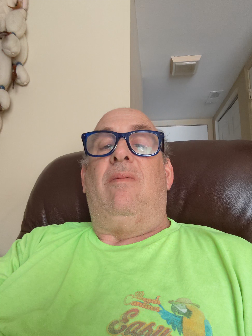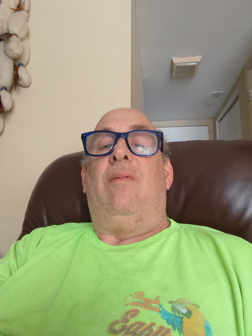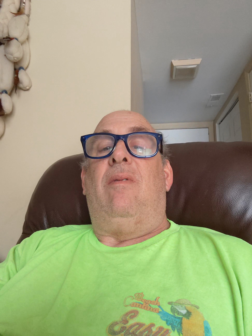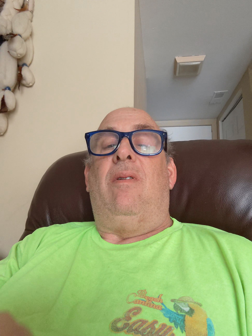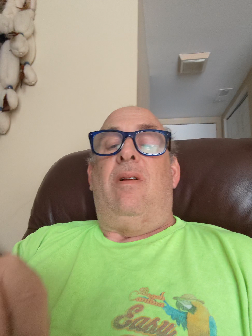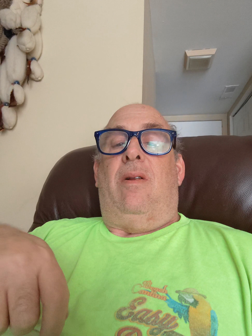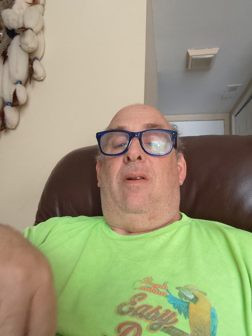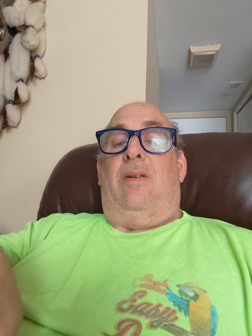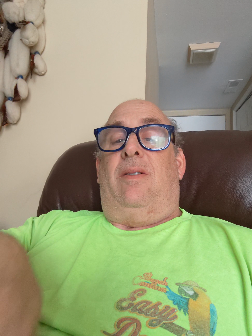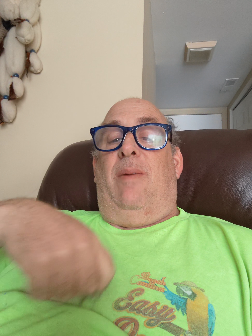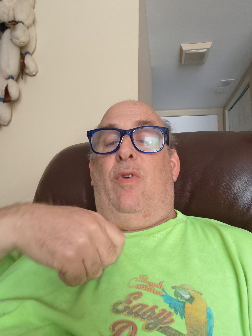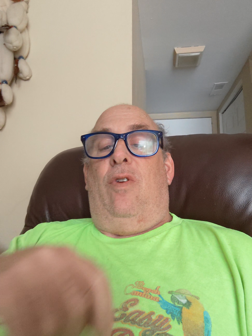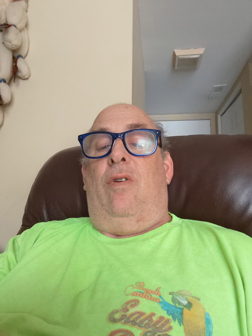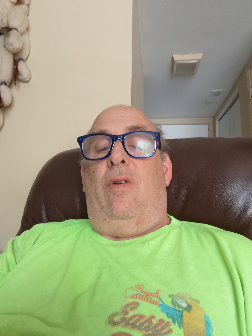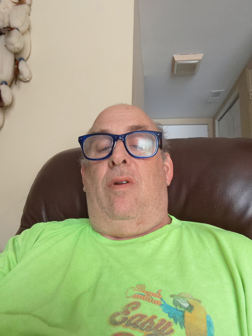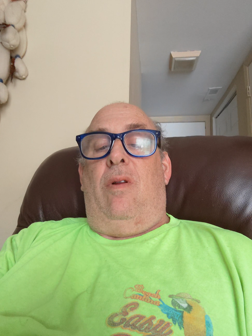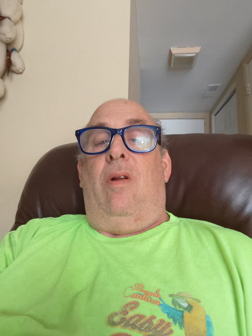zipper